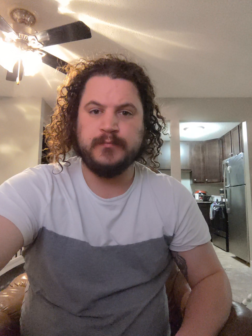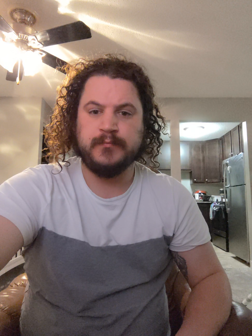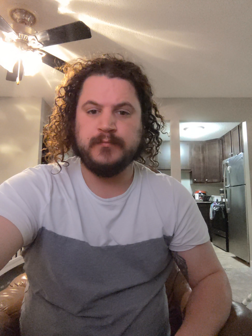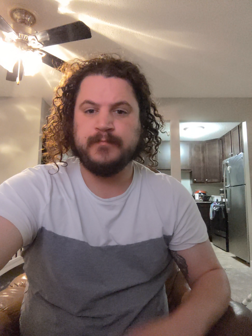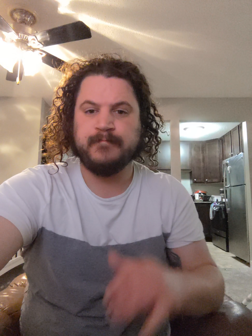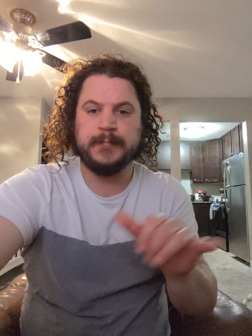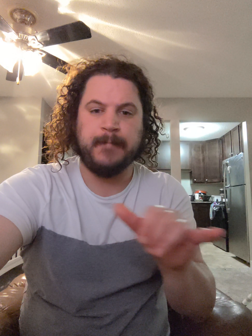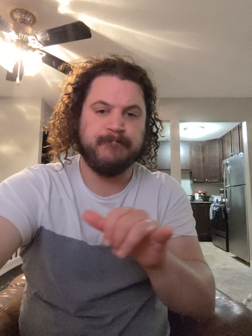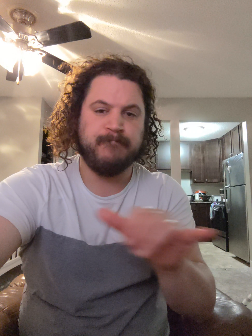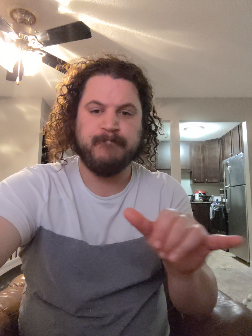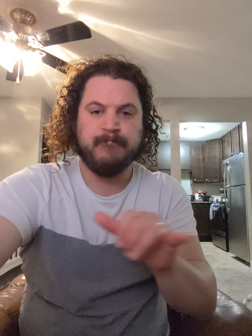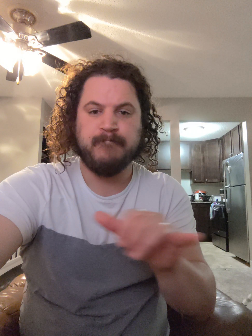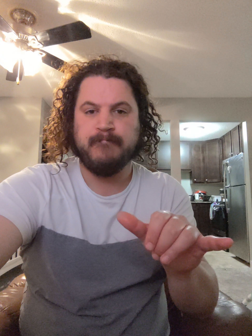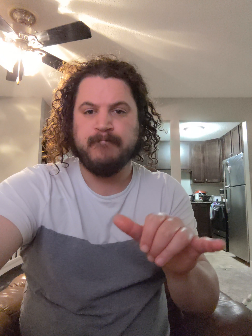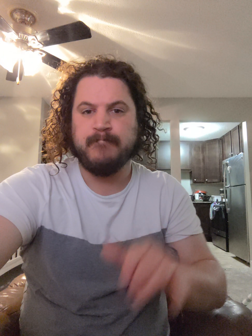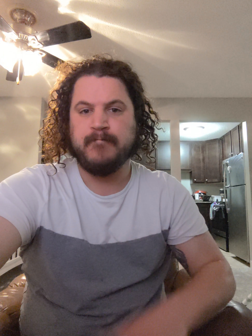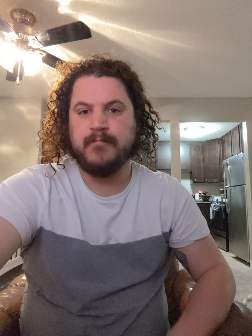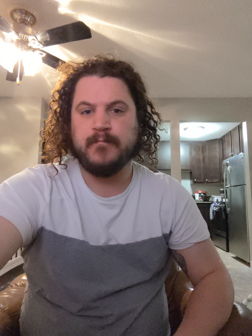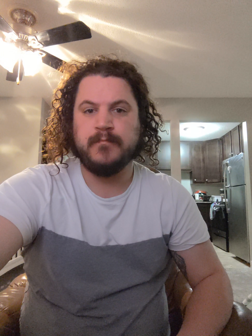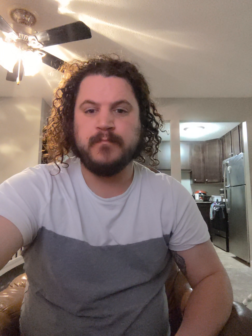same